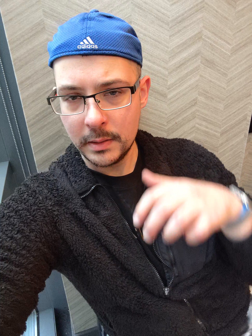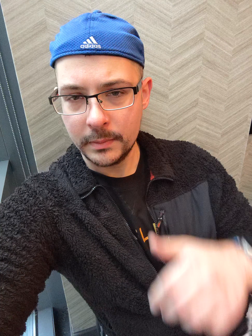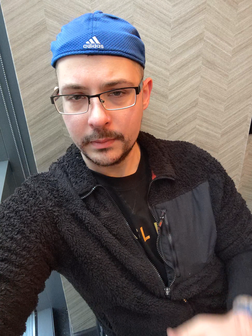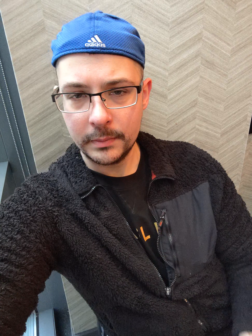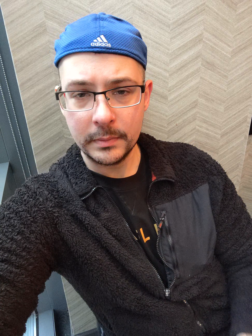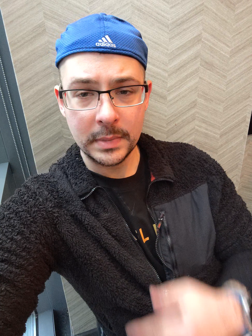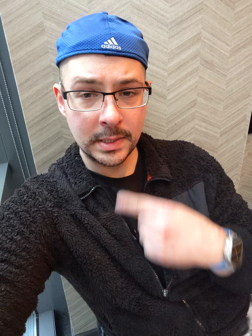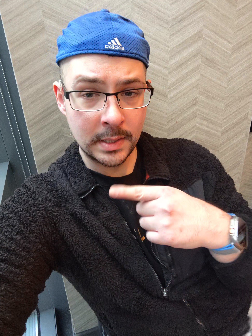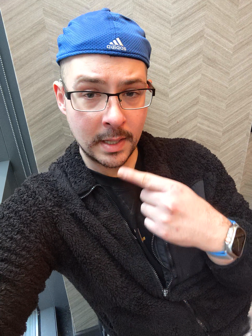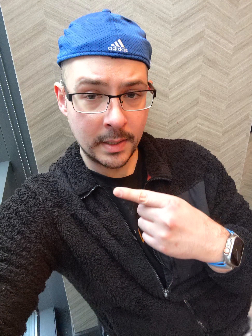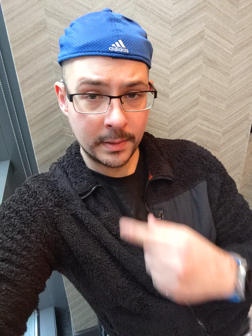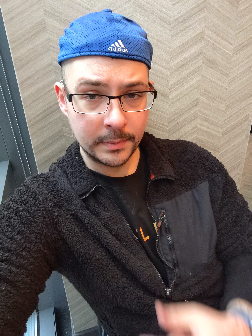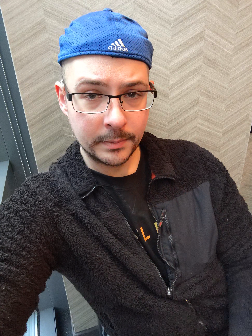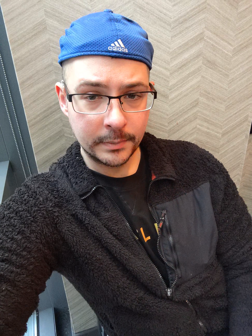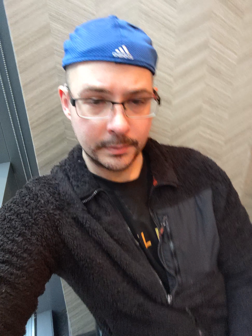say